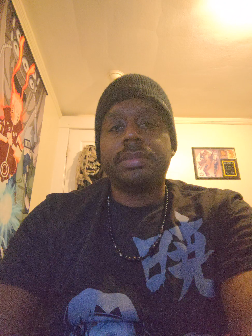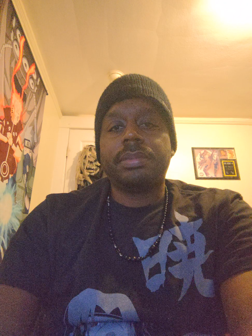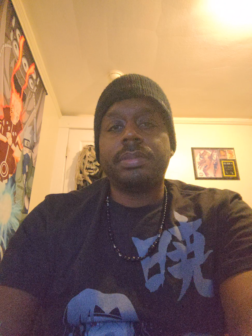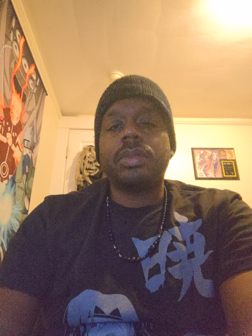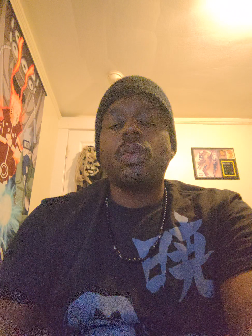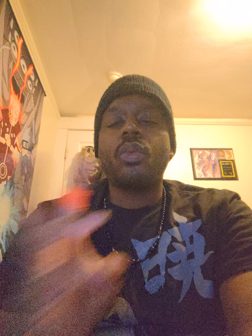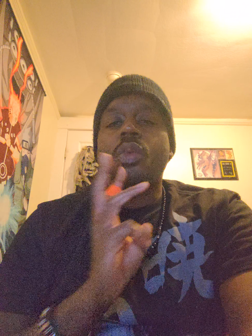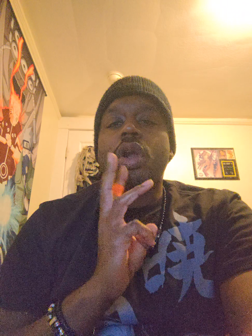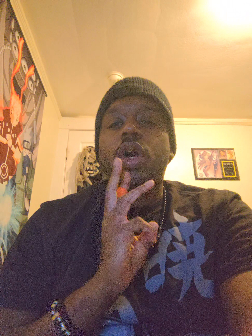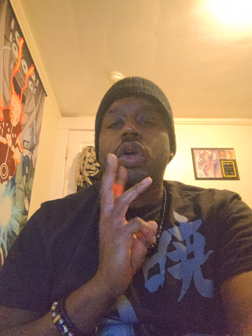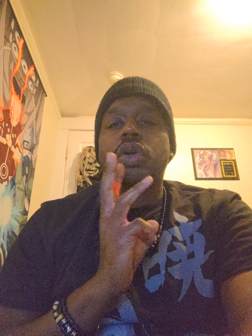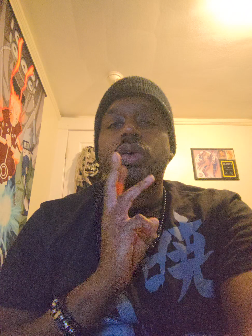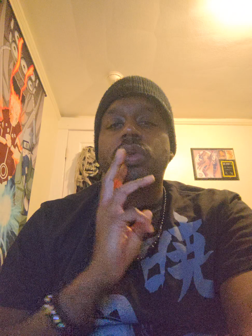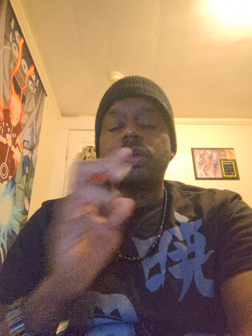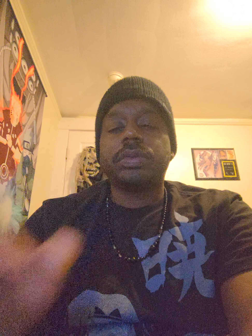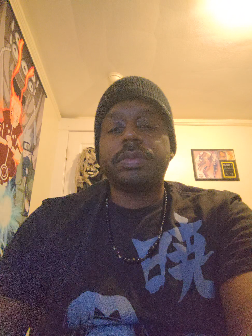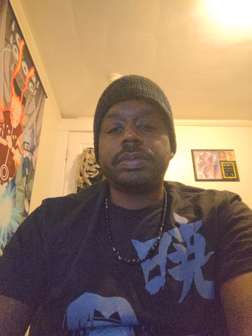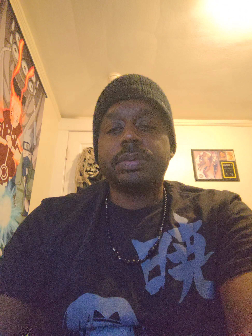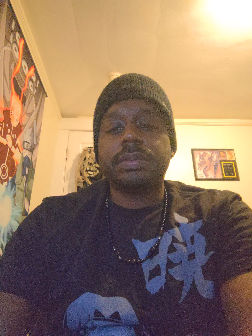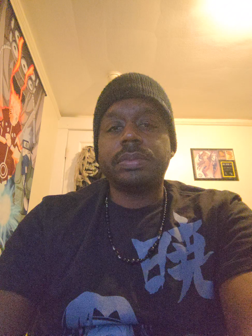water